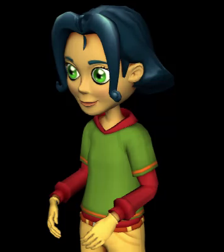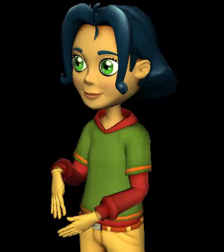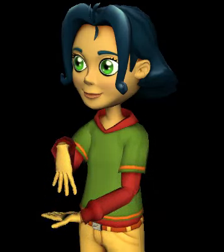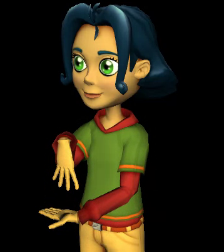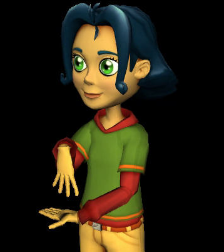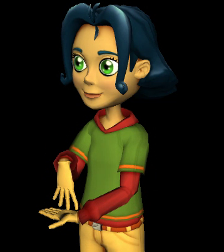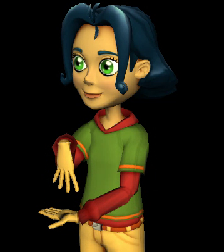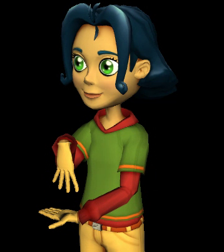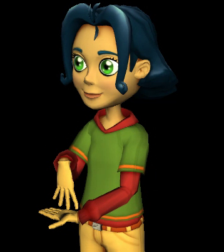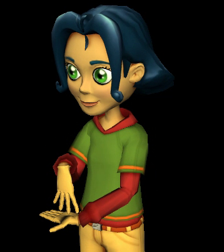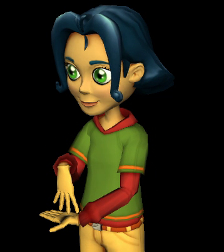أثينا